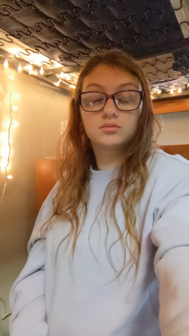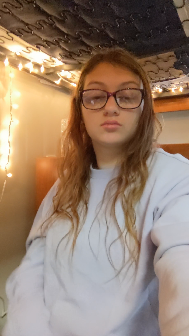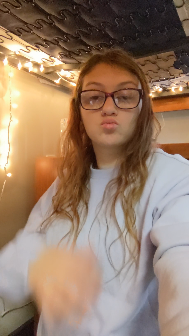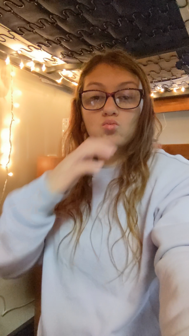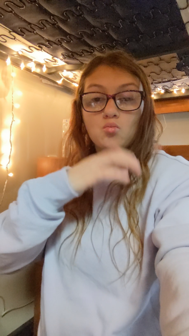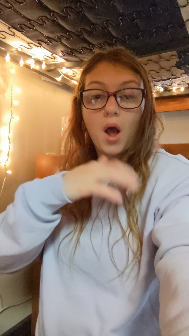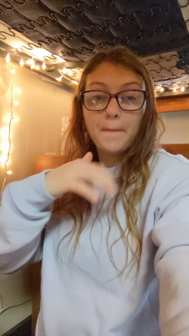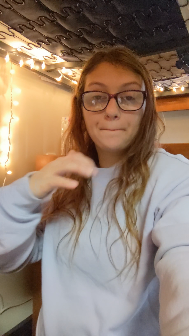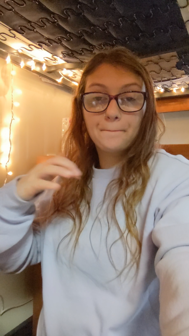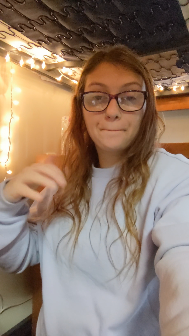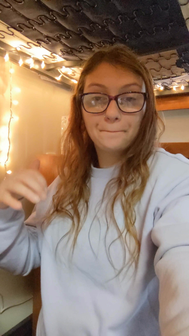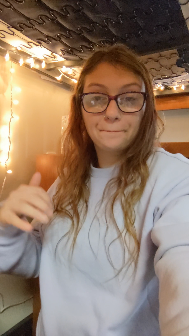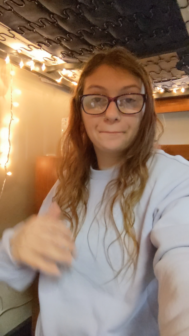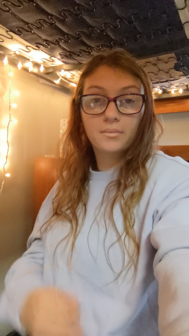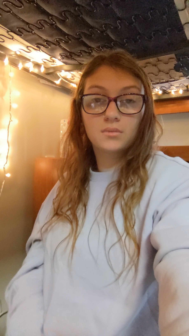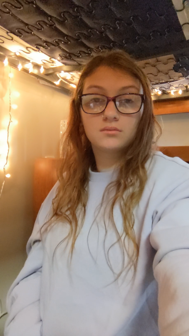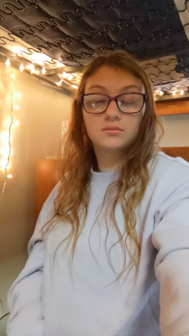grapes